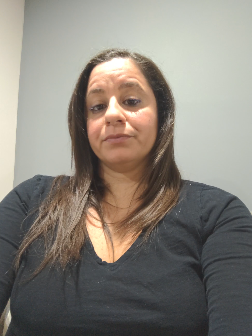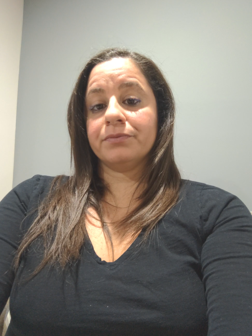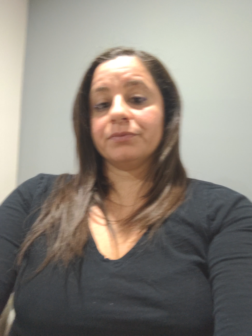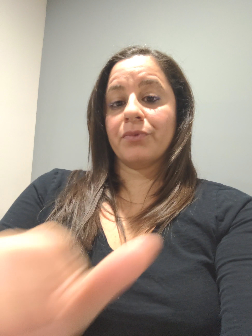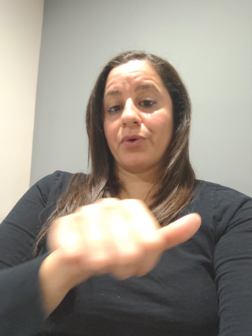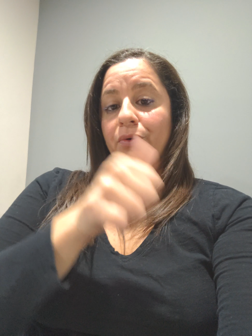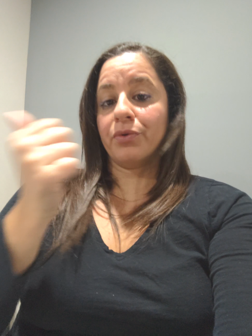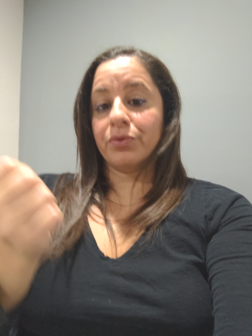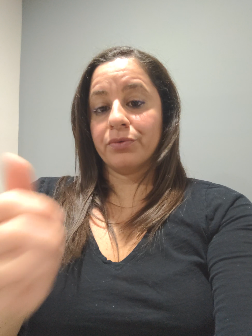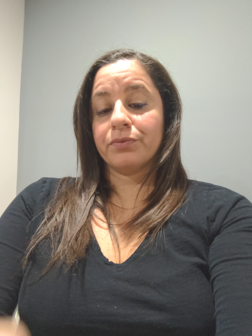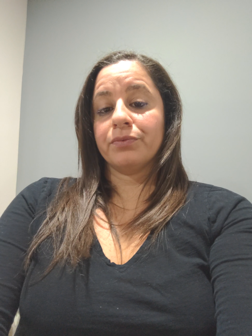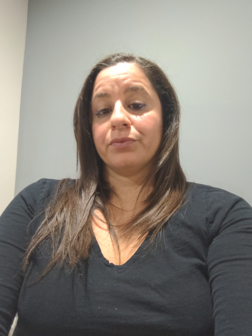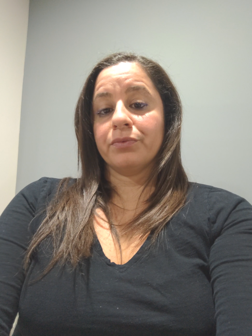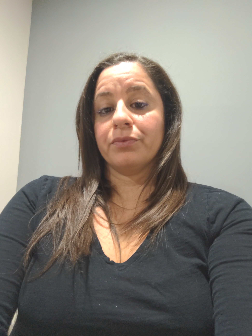another